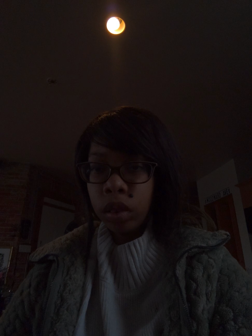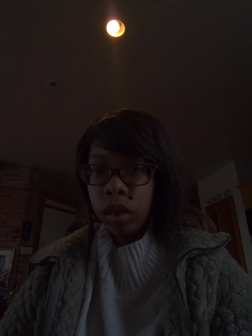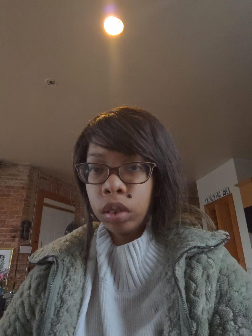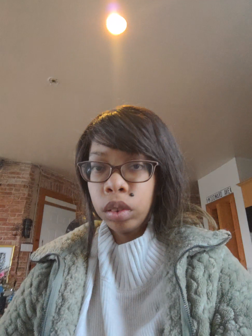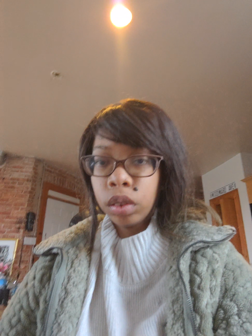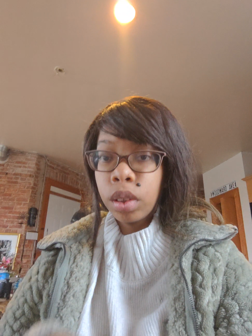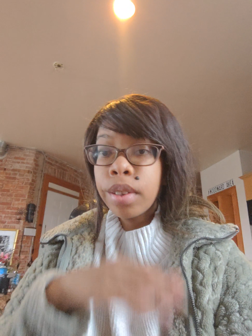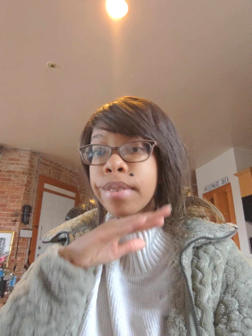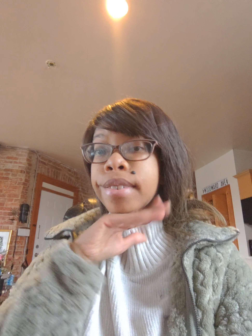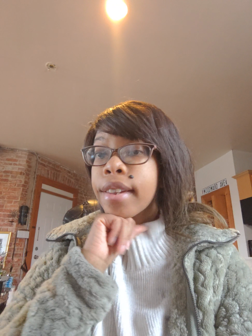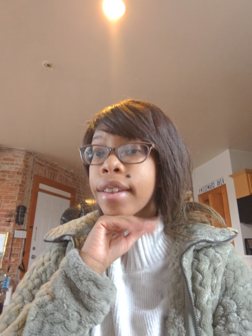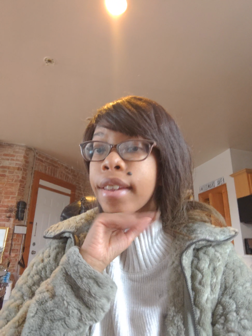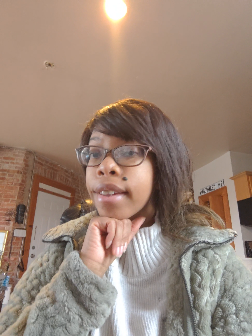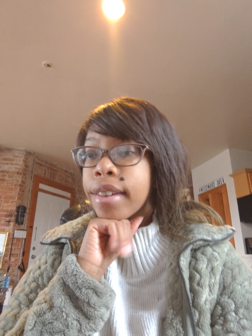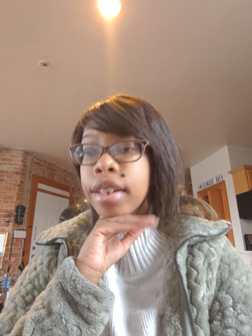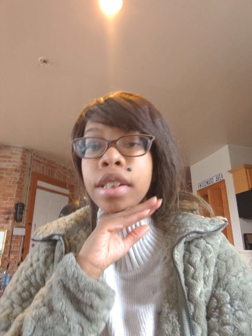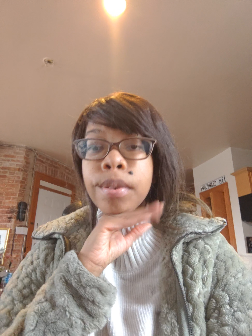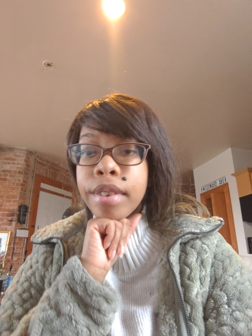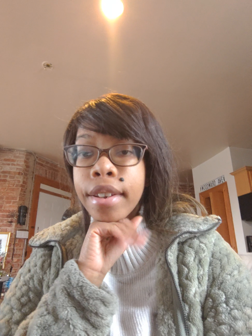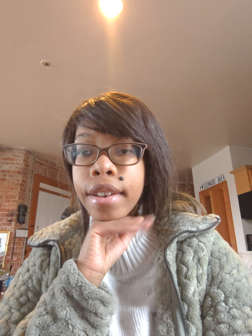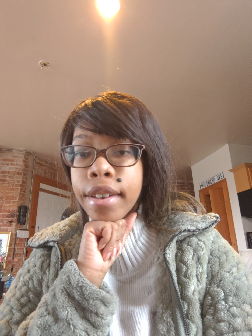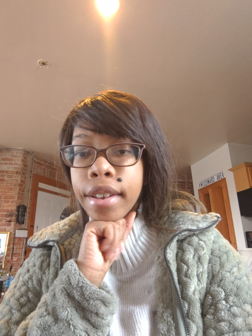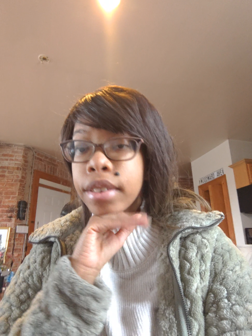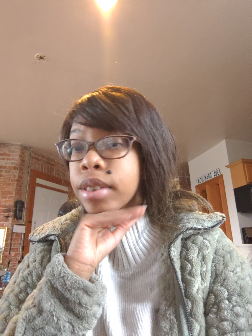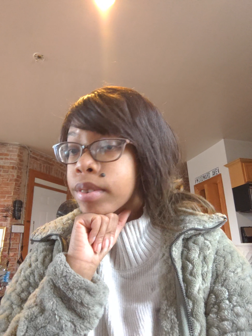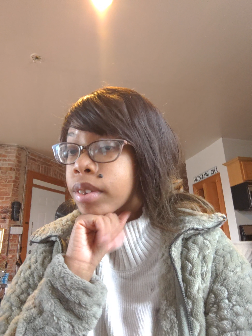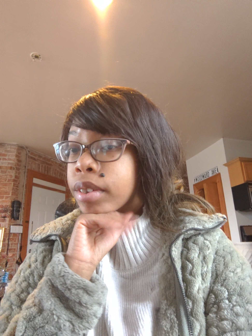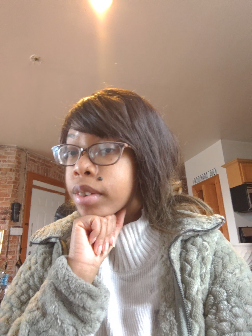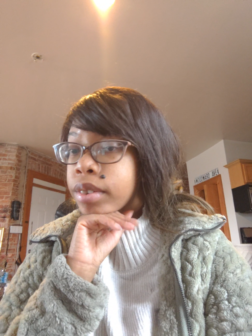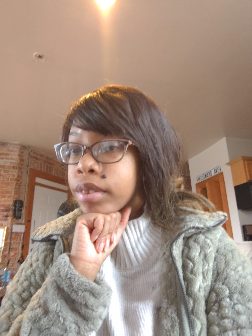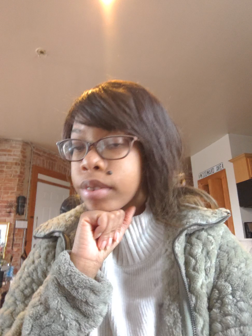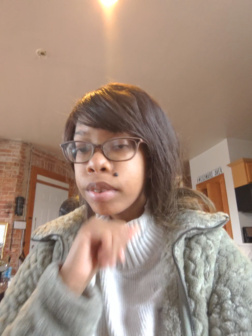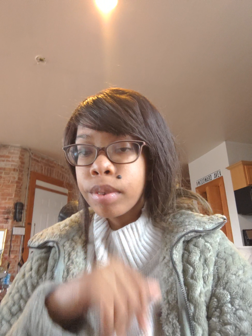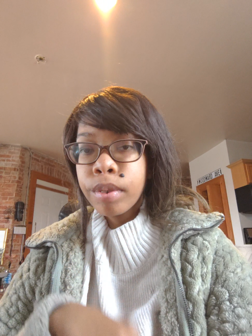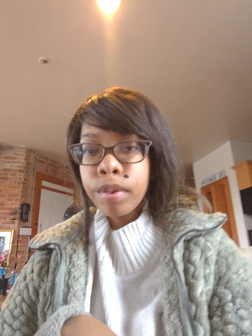pig